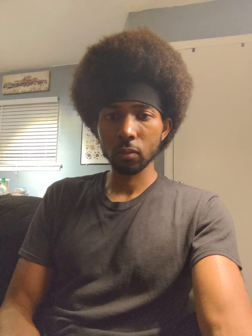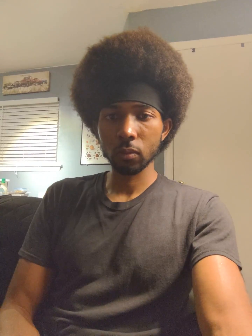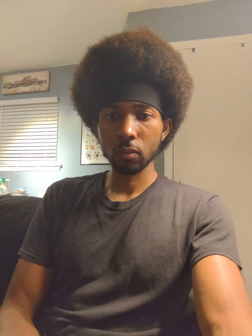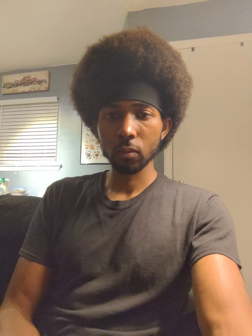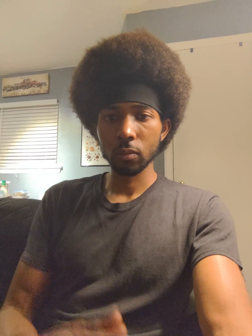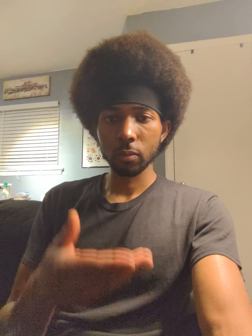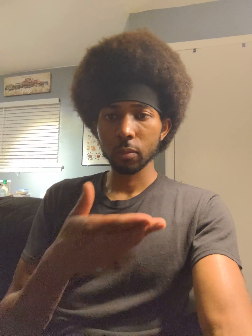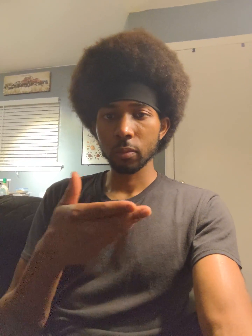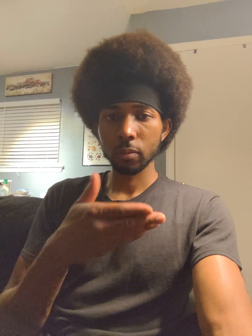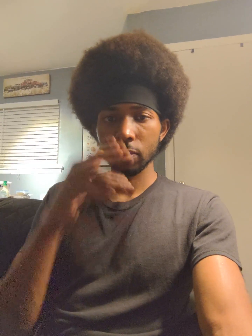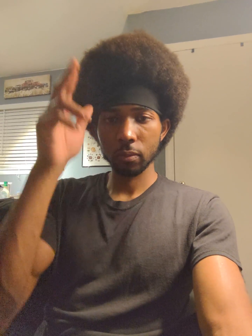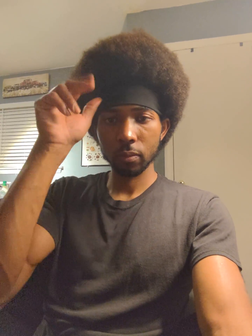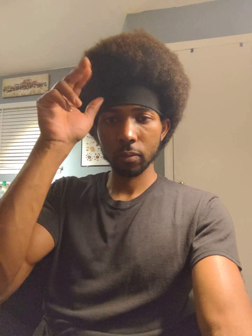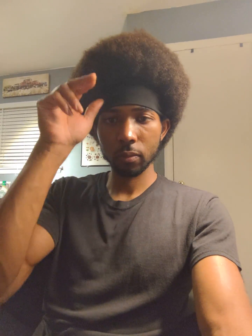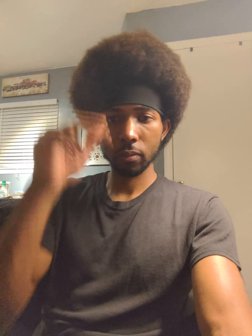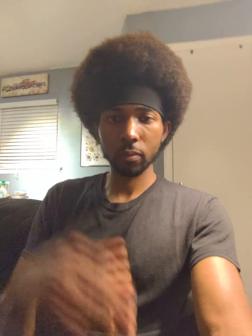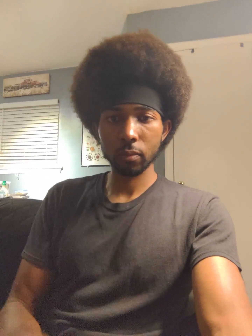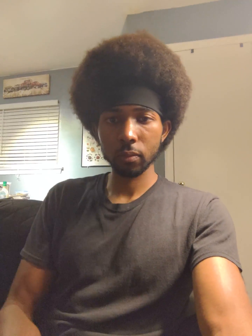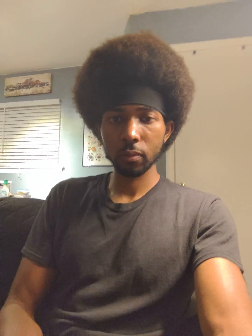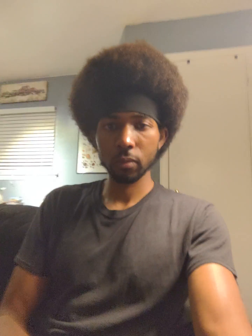pony